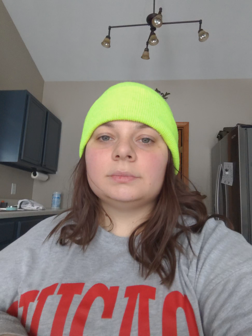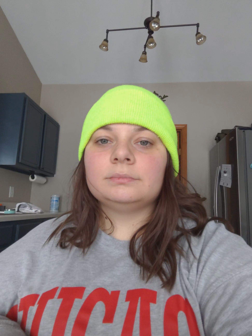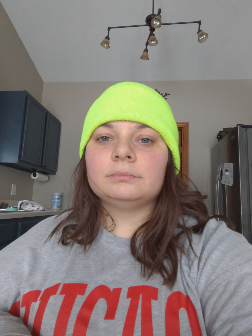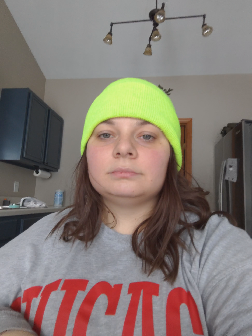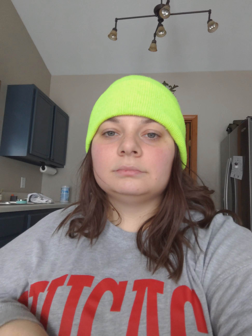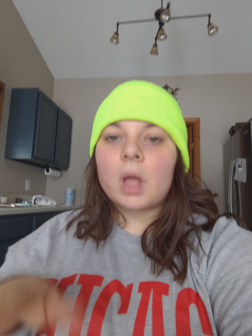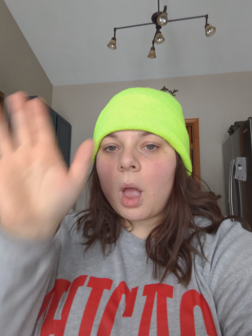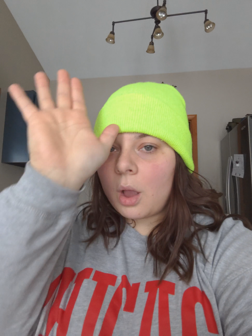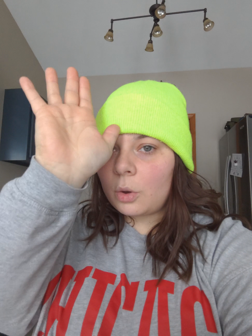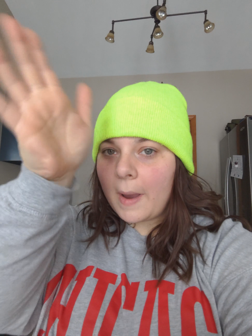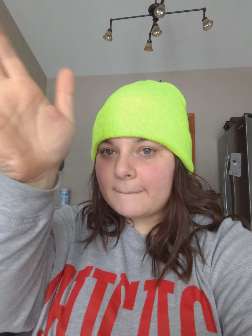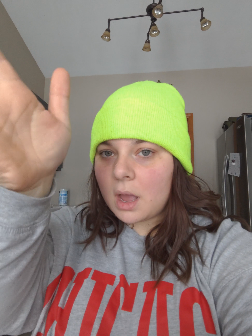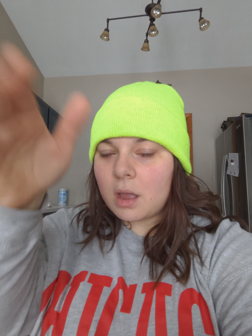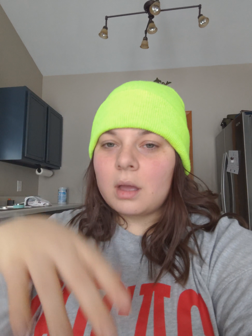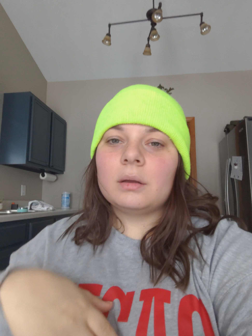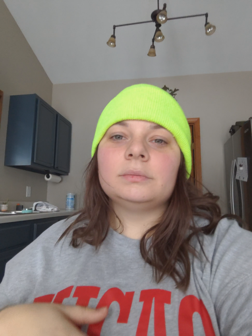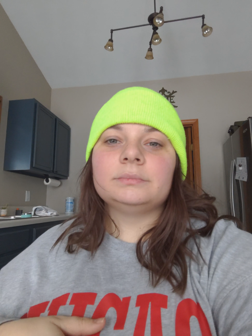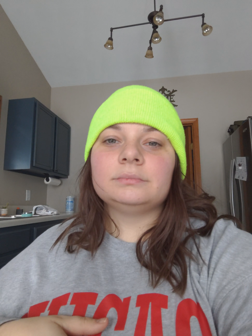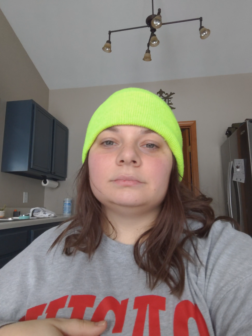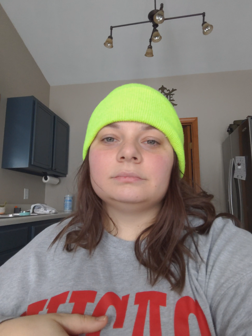grandpa